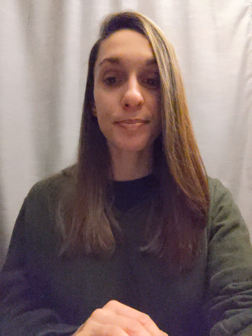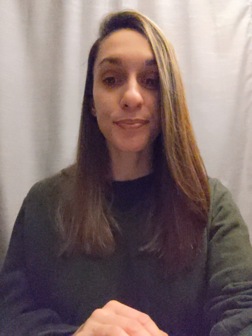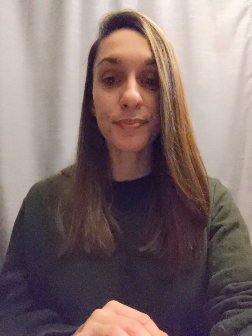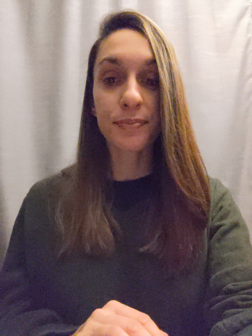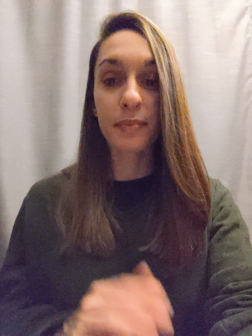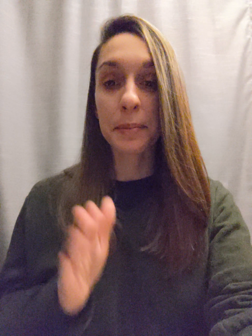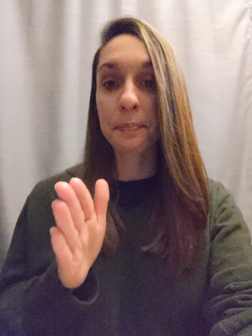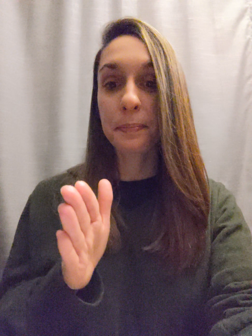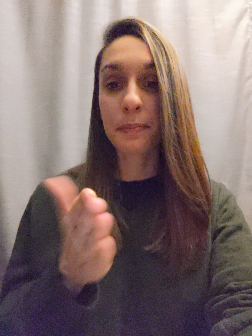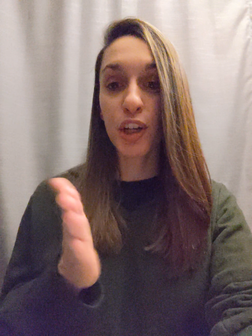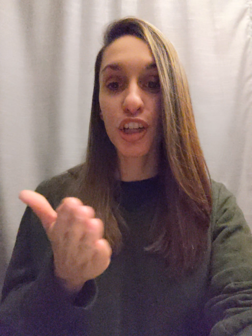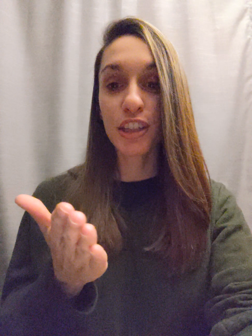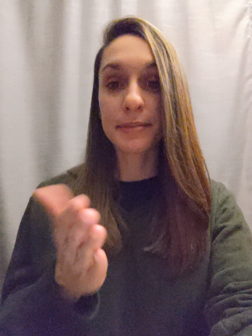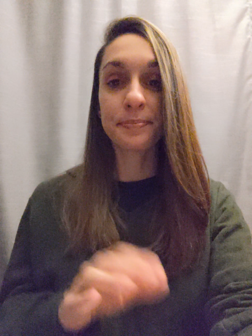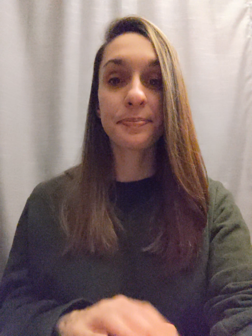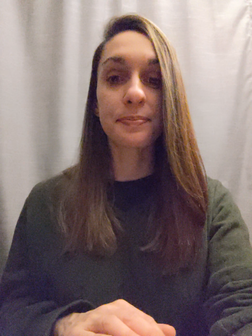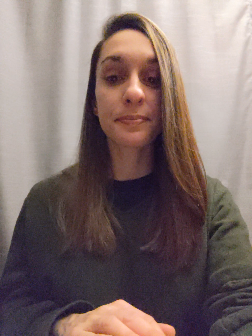book